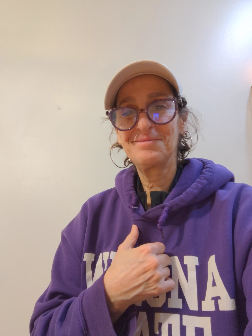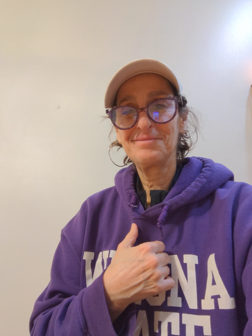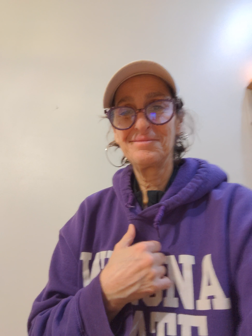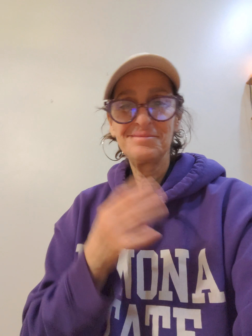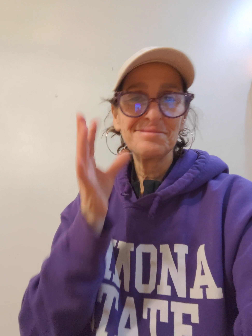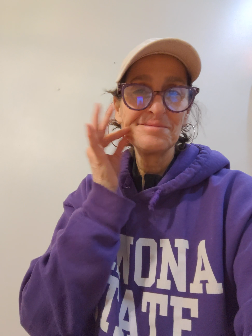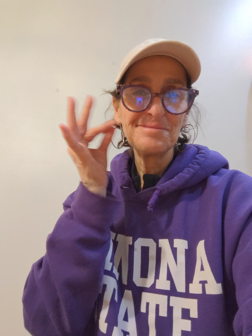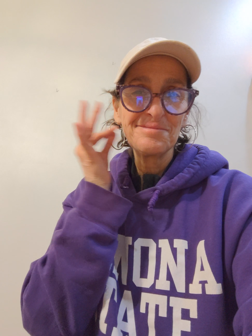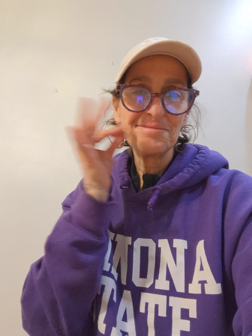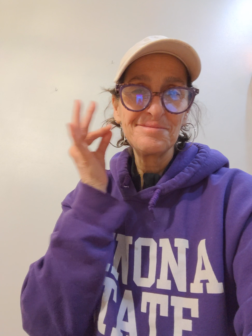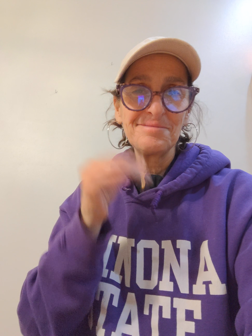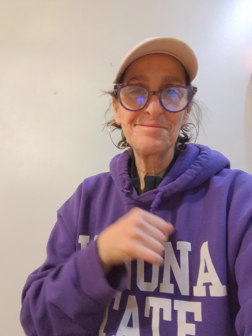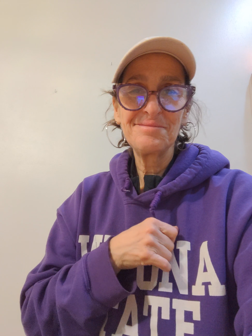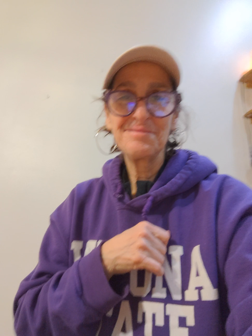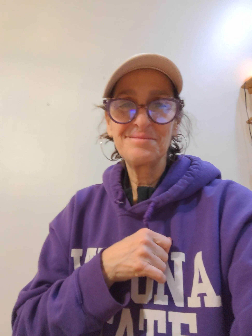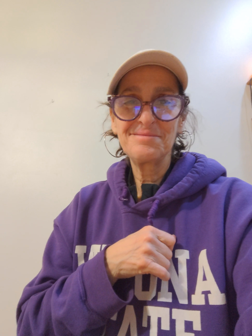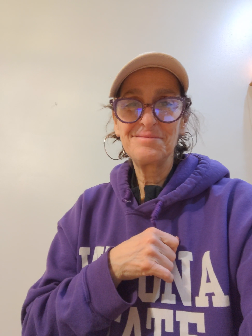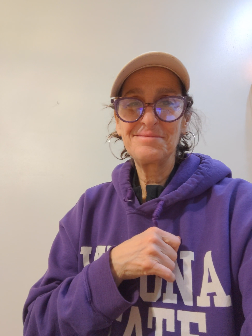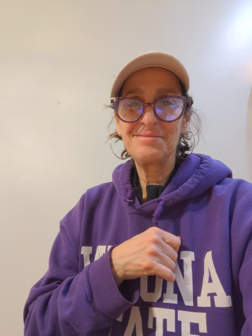kitty